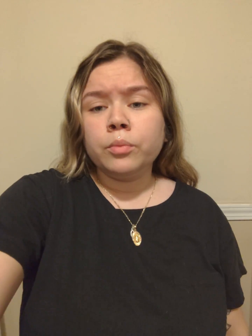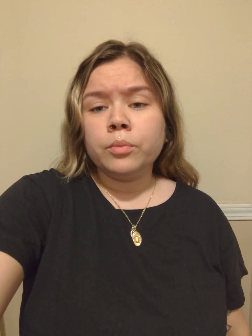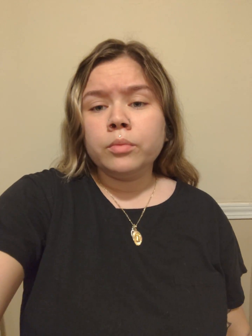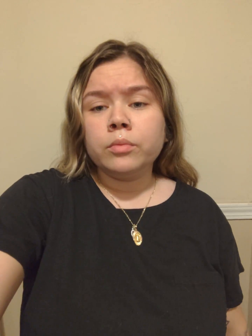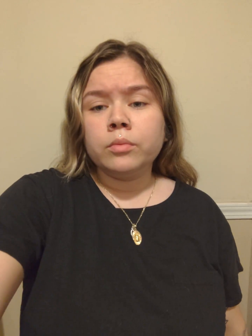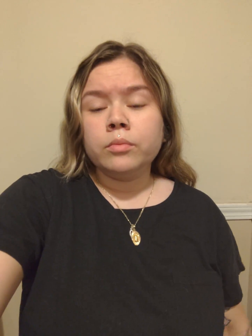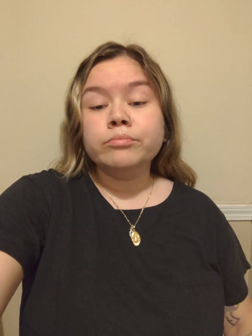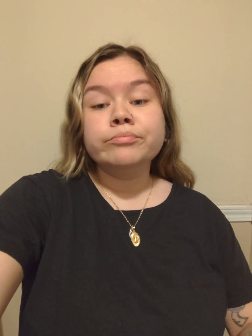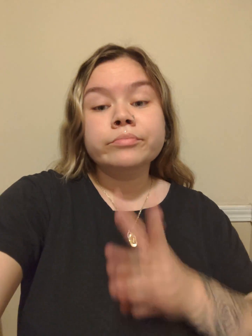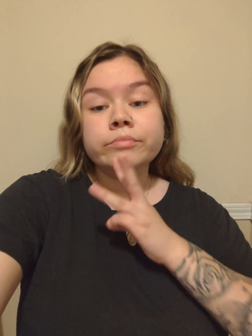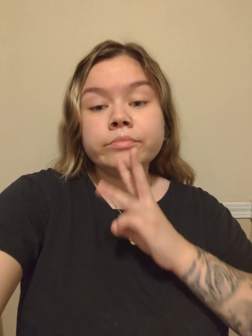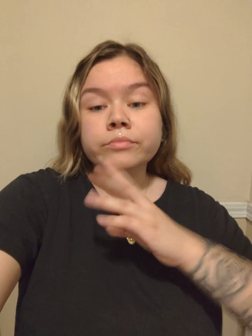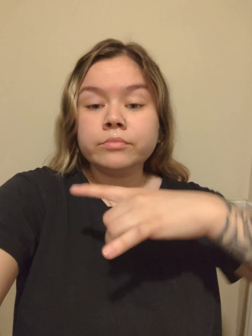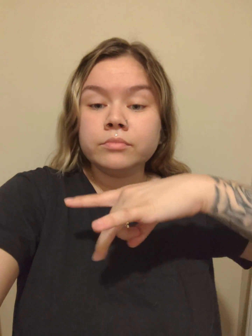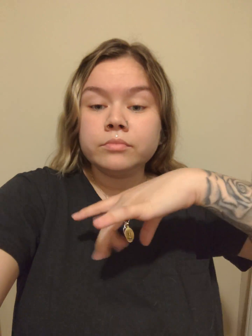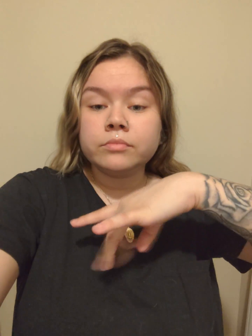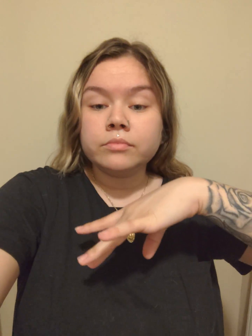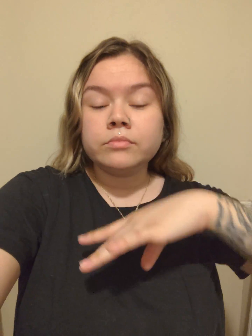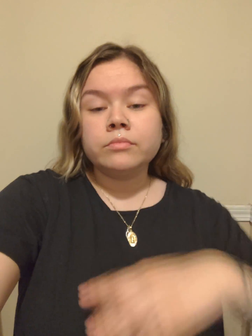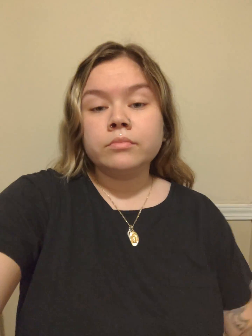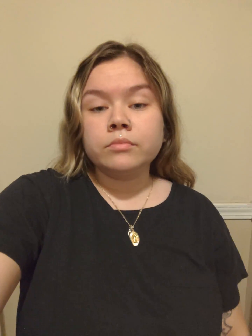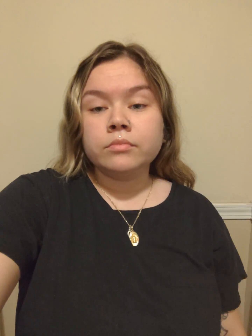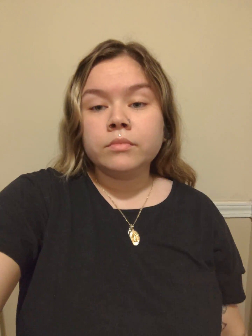melon